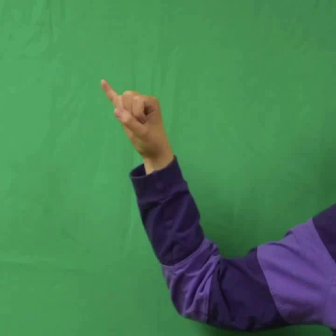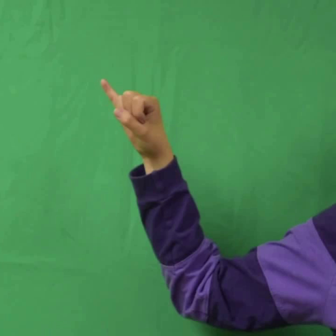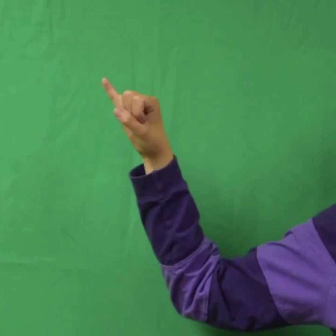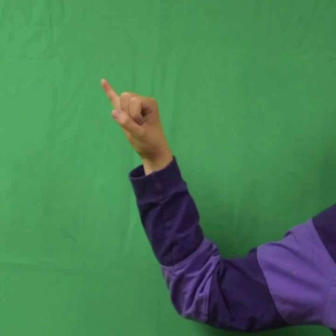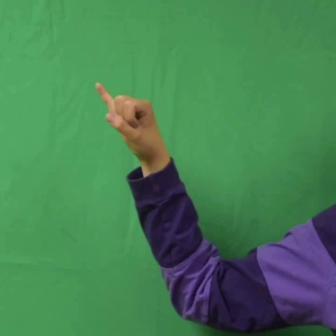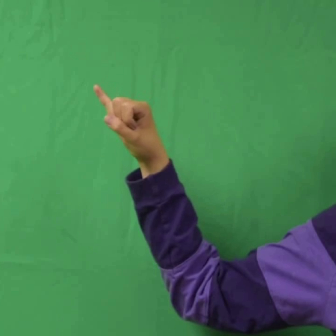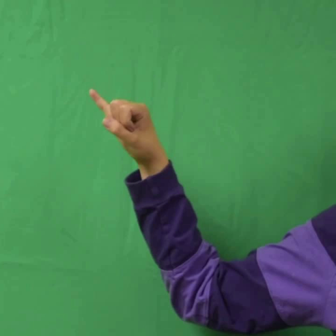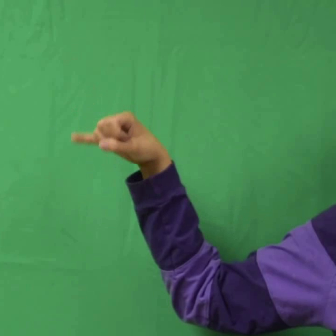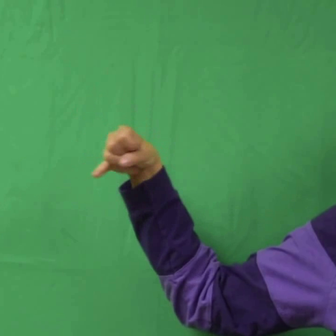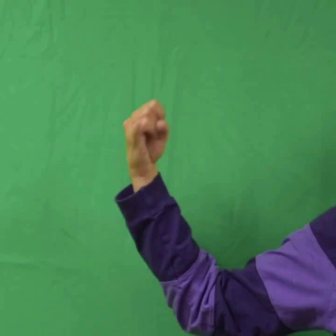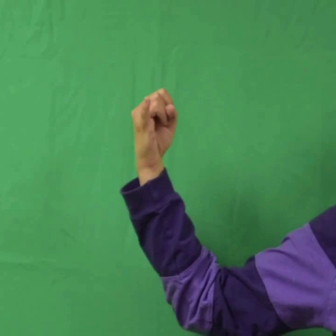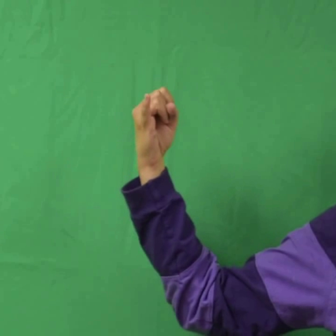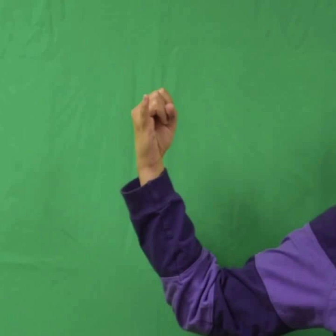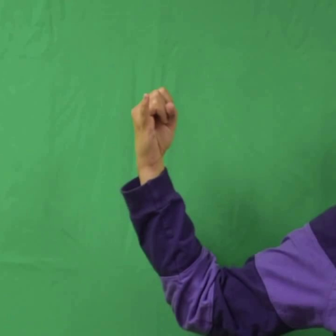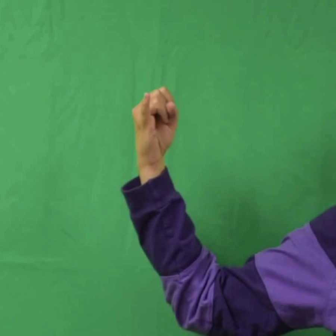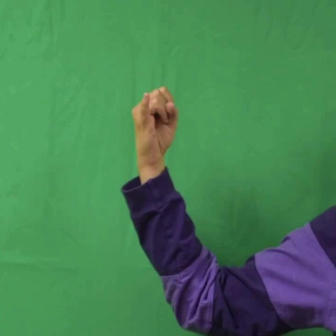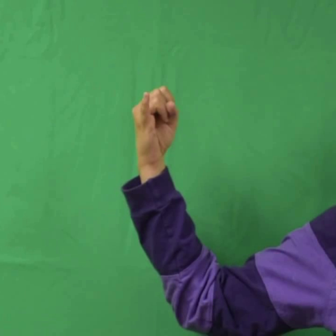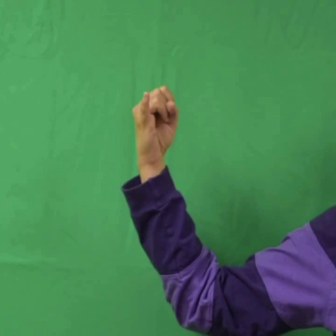J